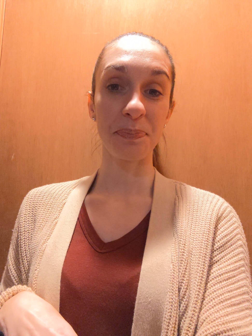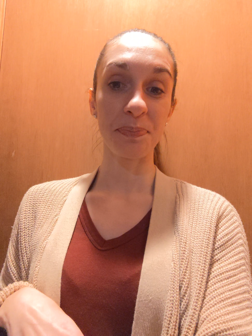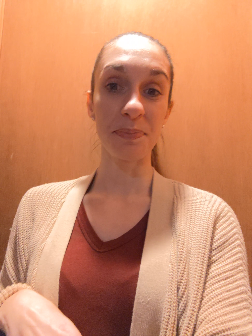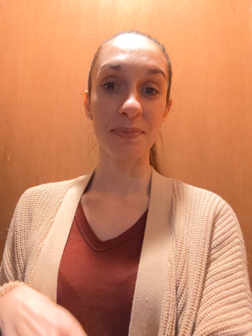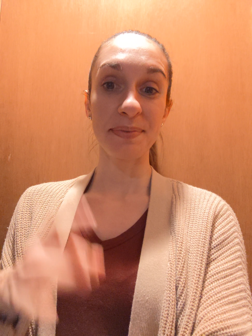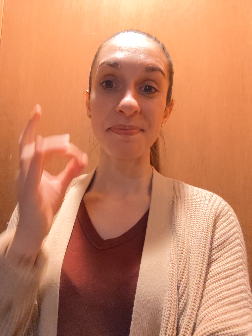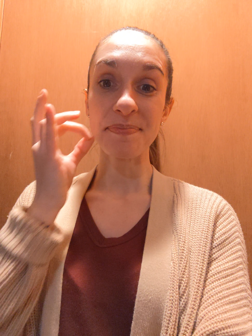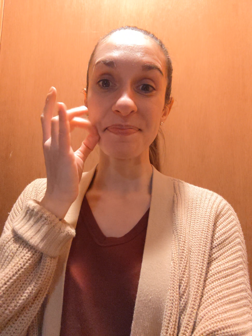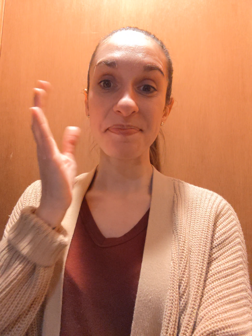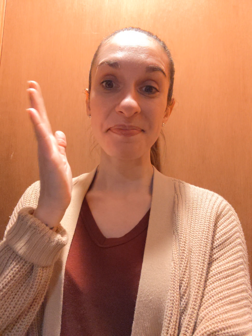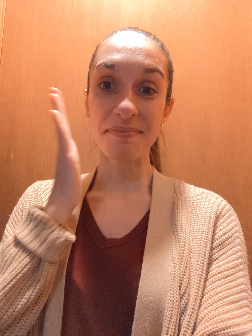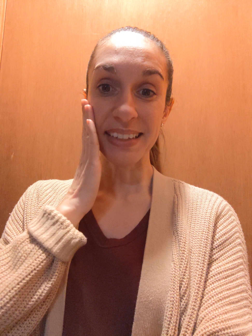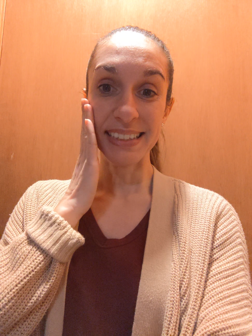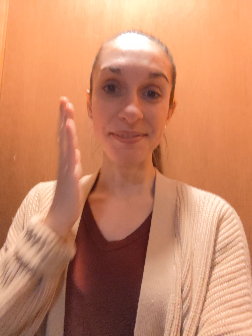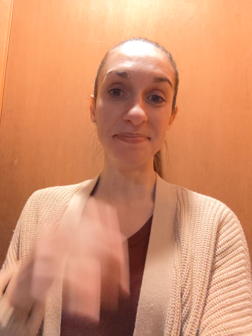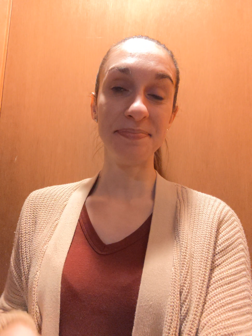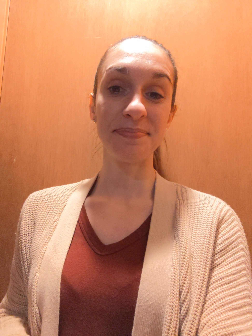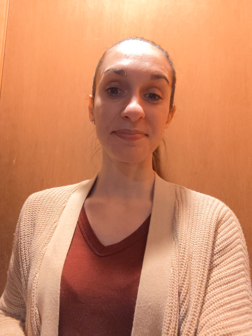bee